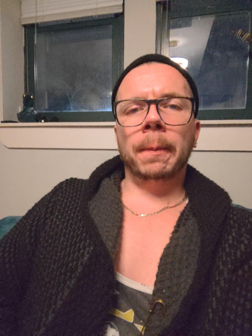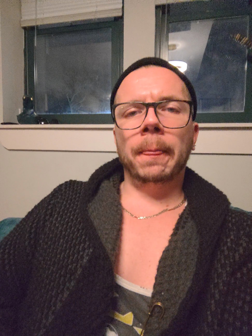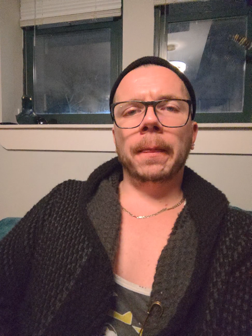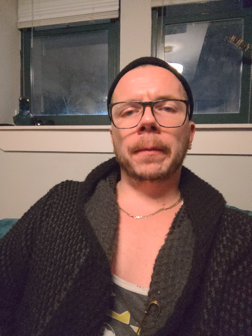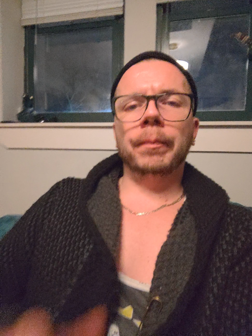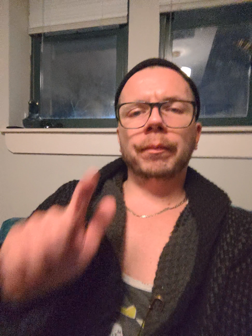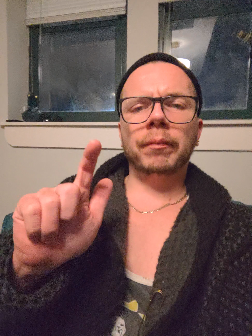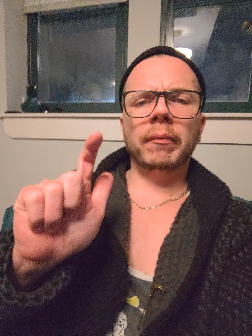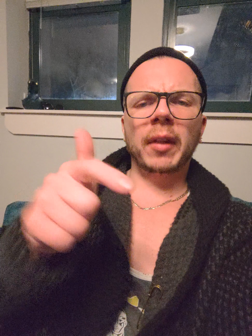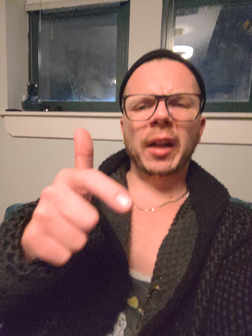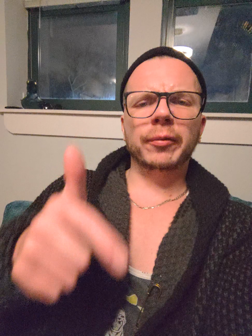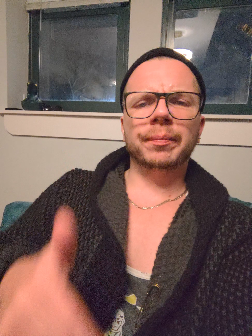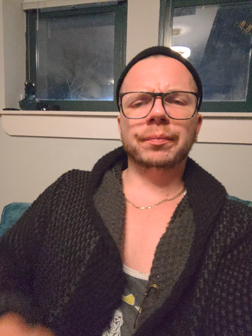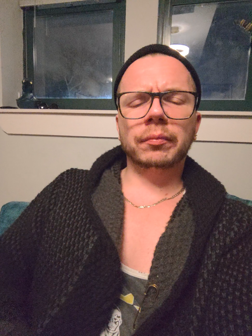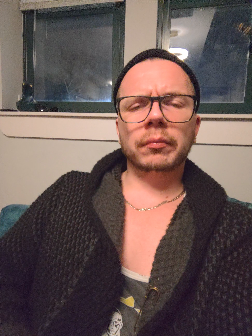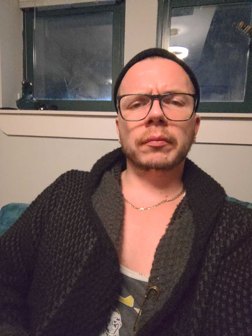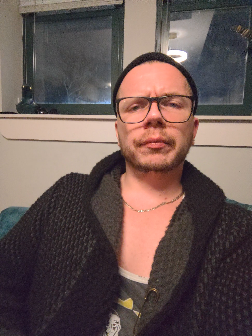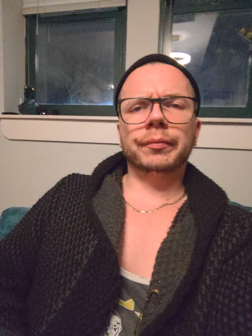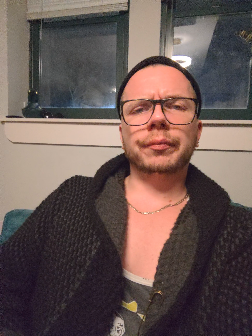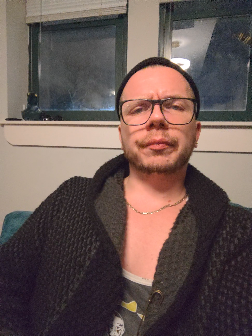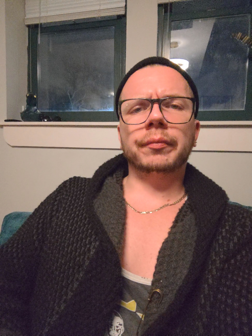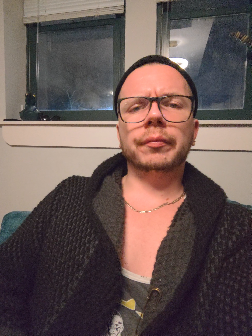later